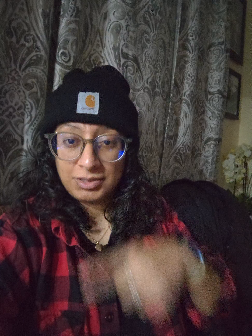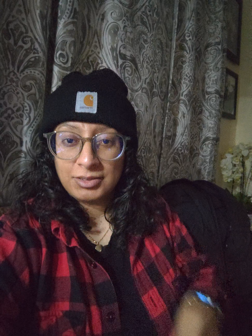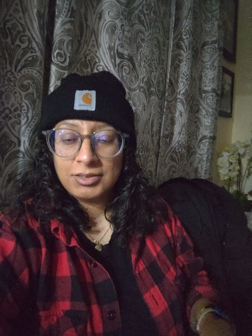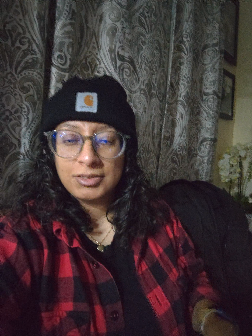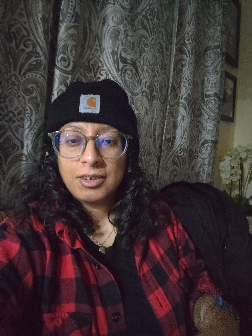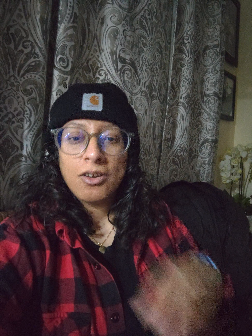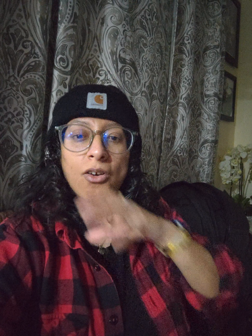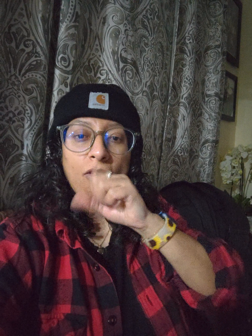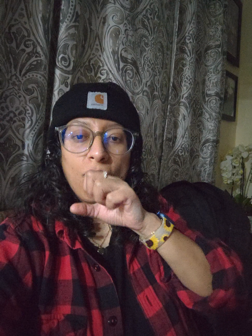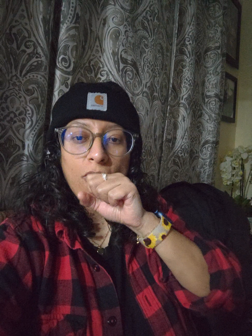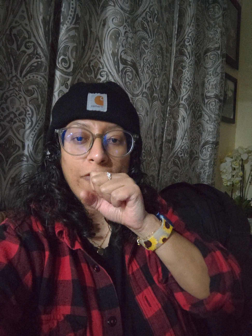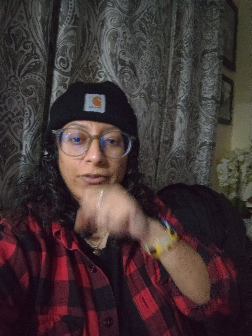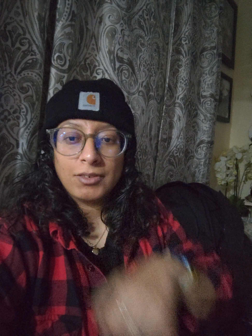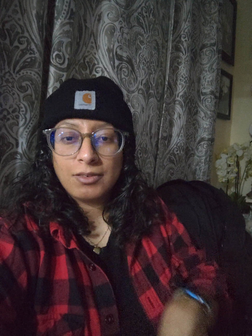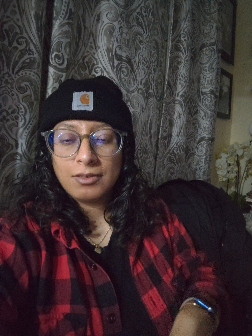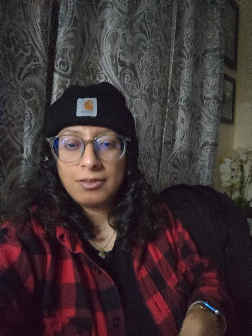orange